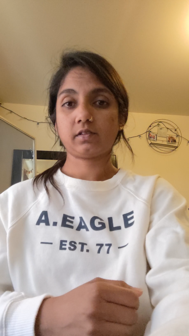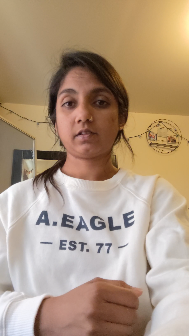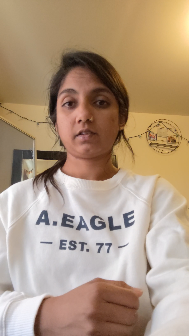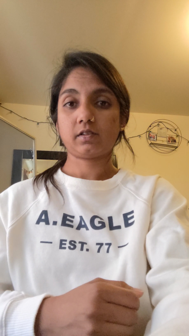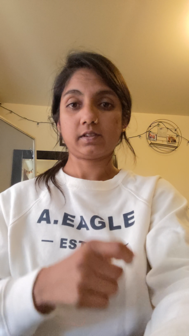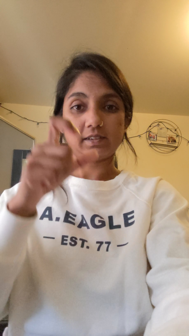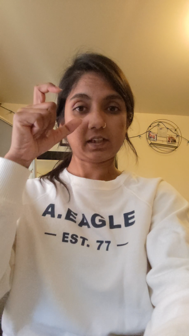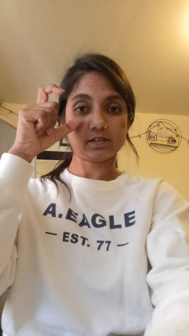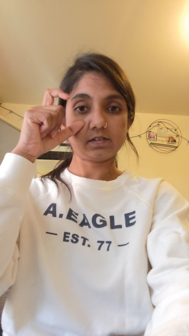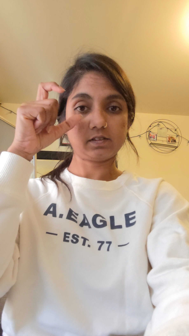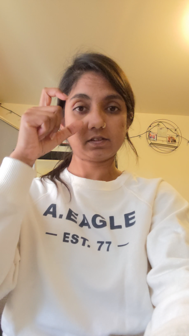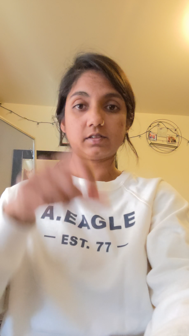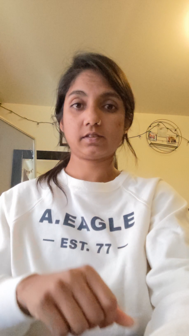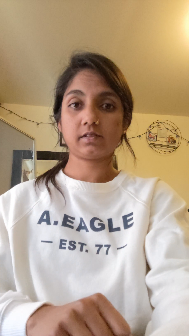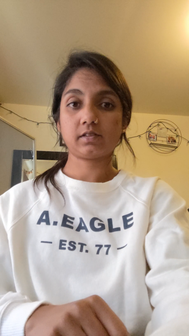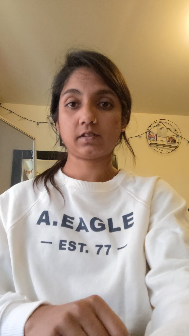glasses